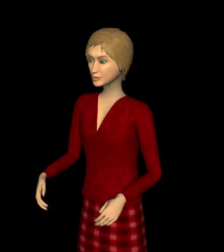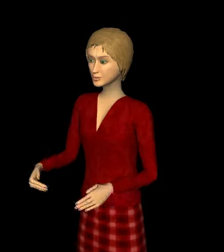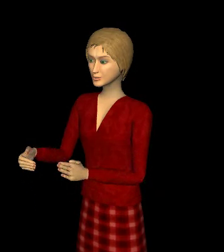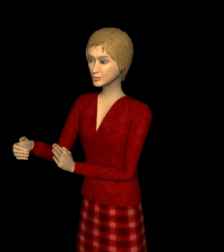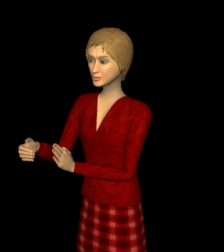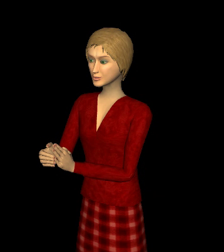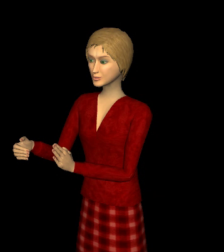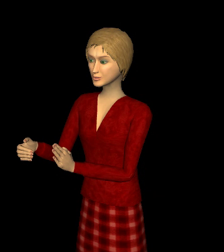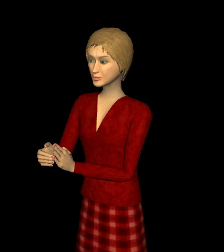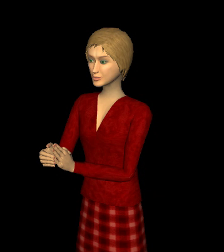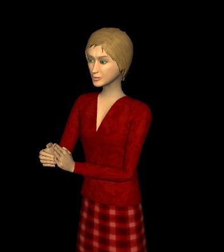مرة أخرى